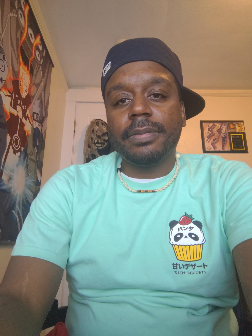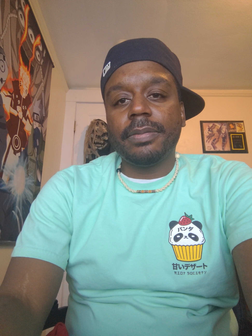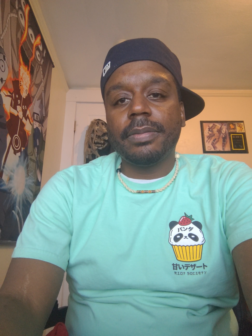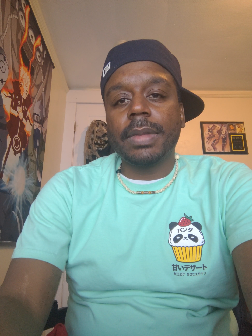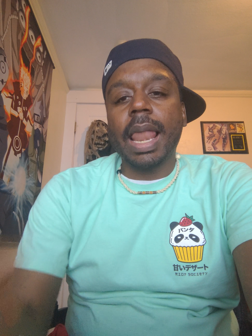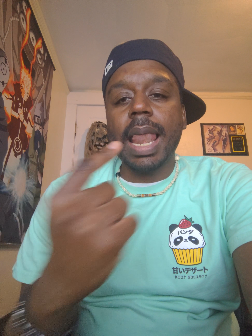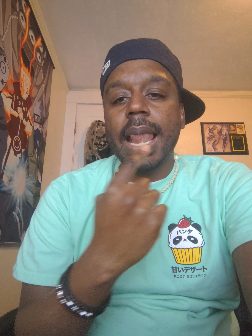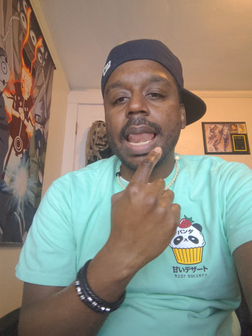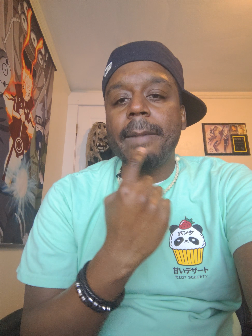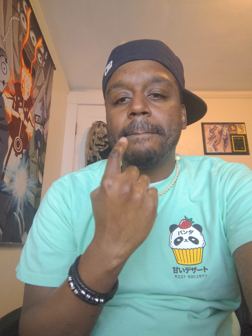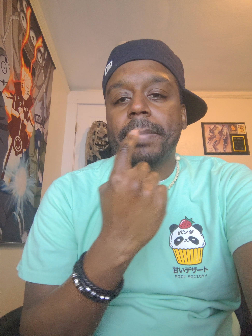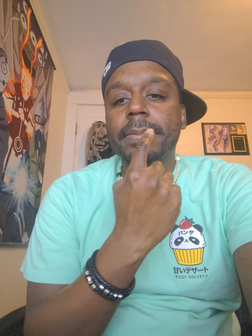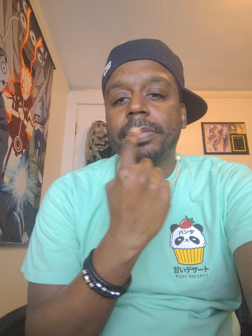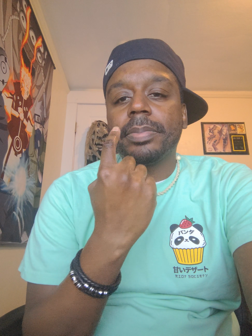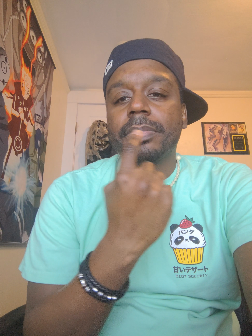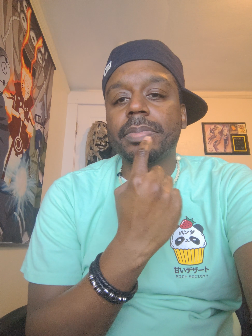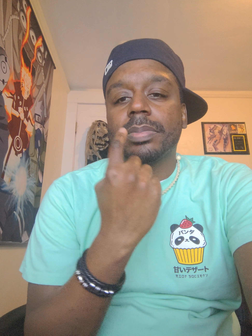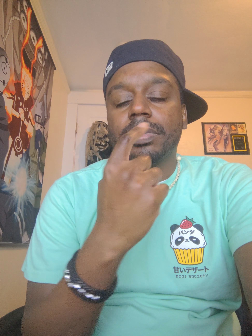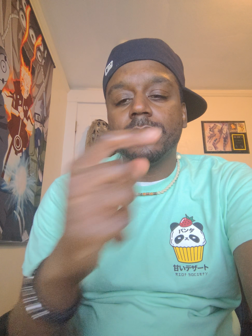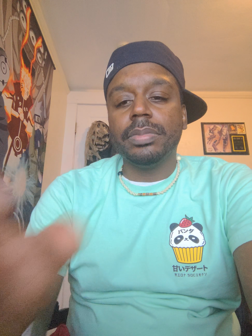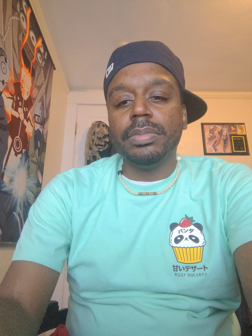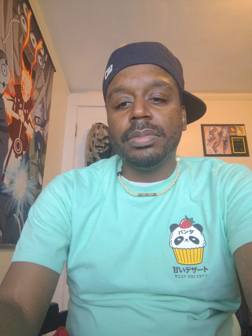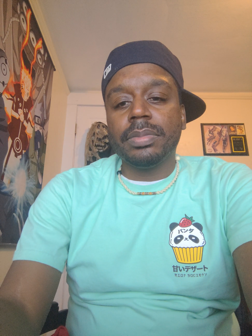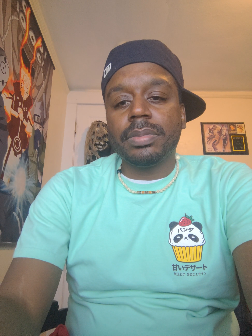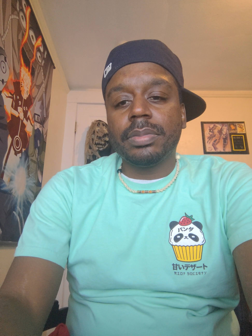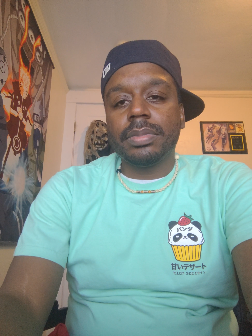lips